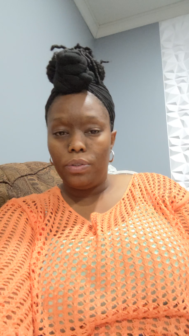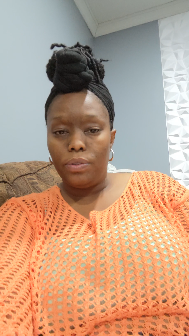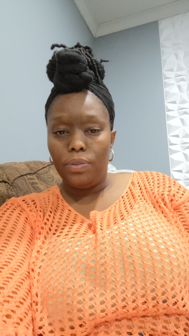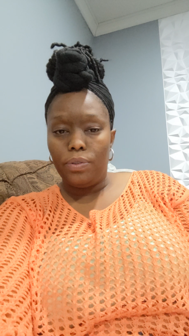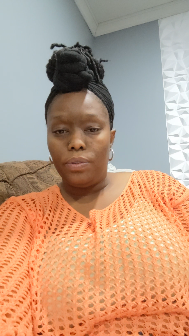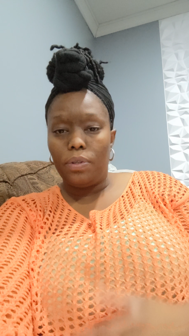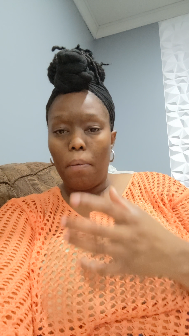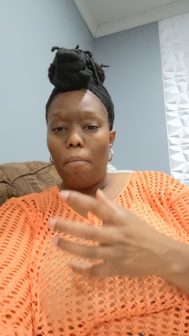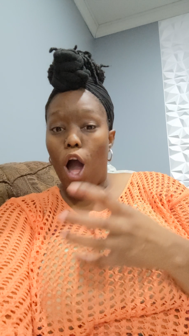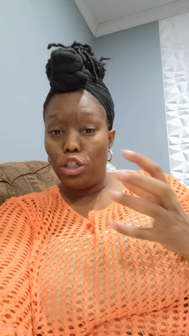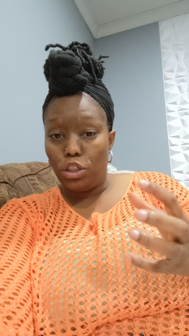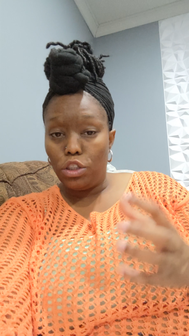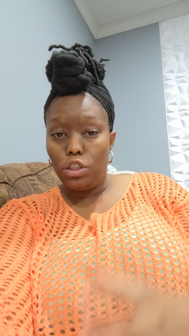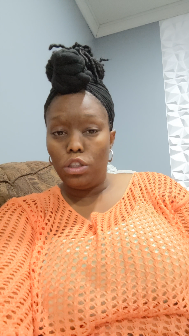much